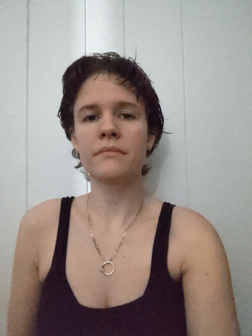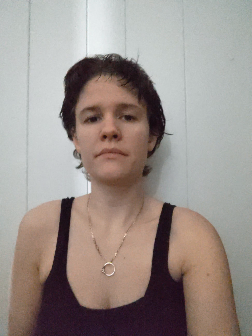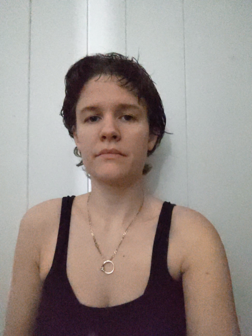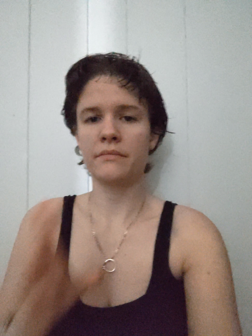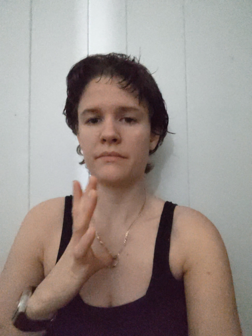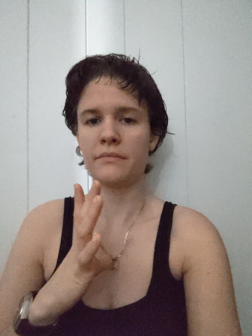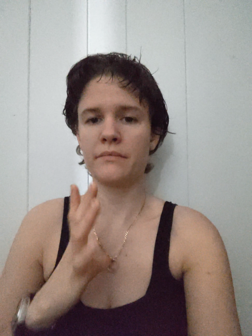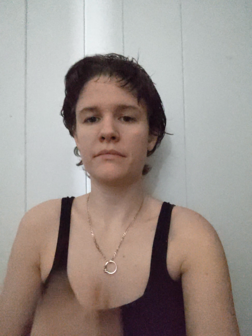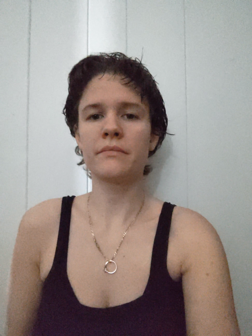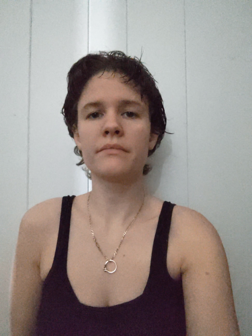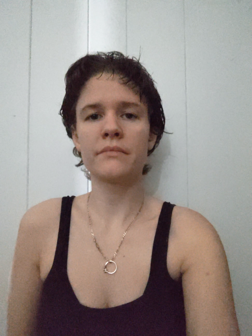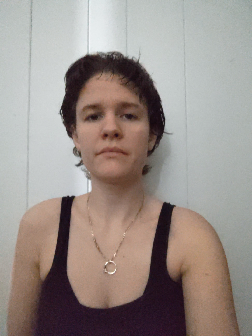fine